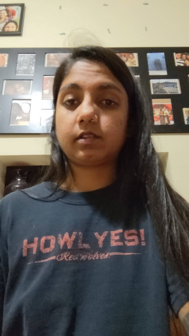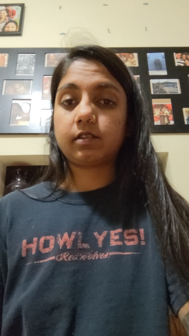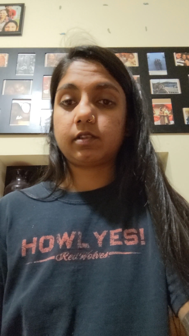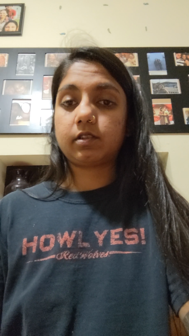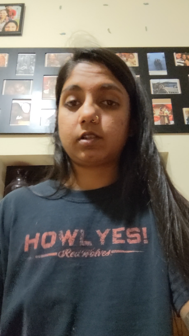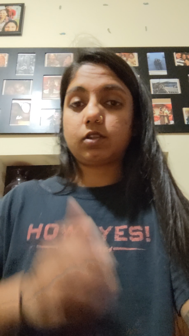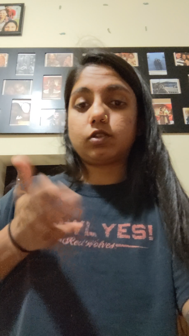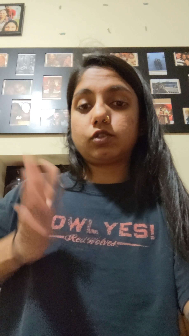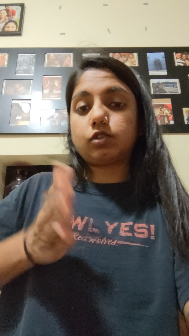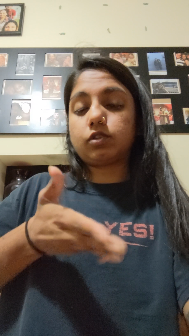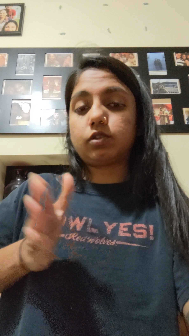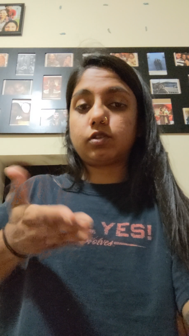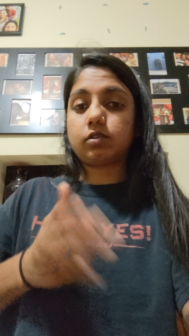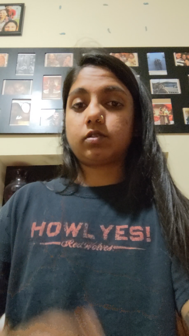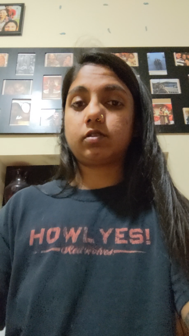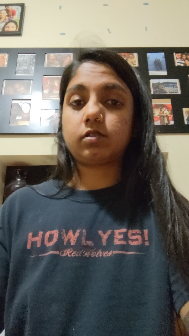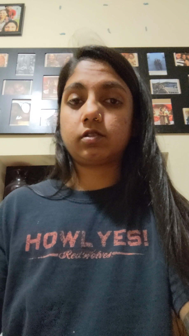cook